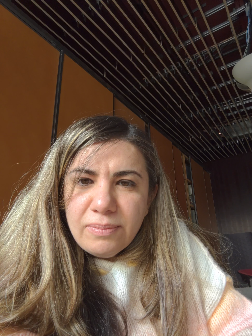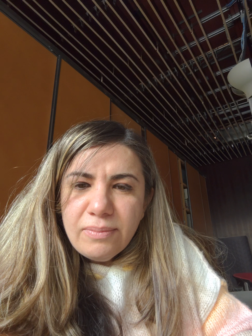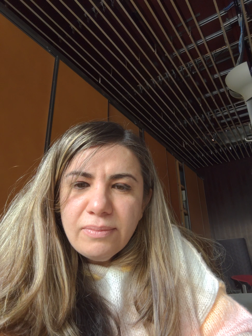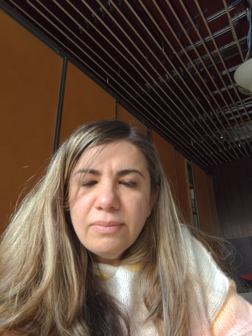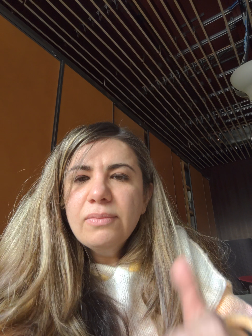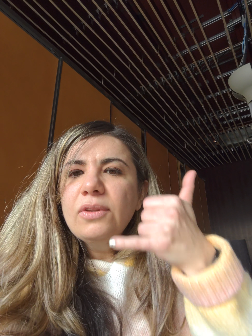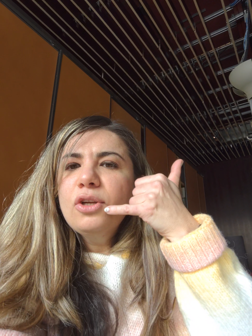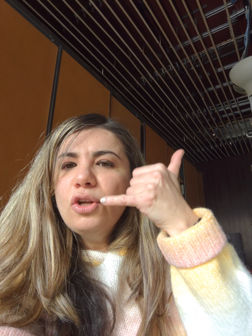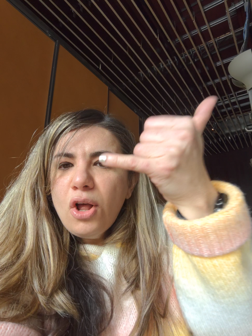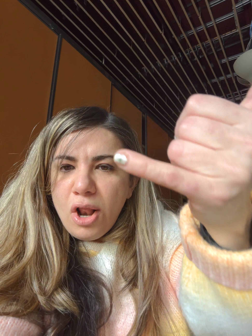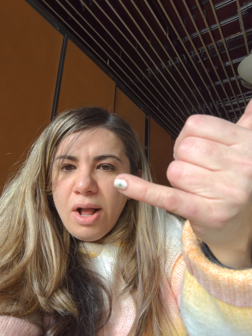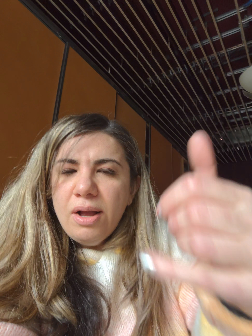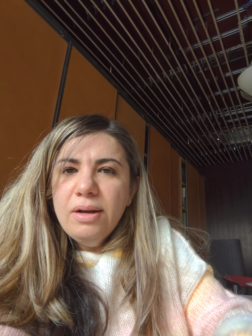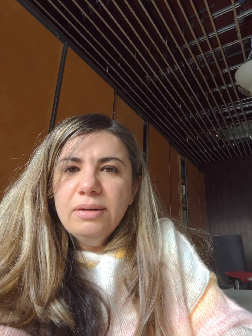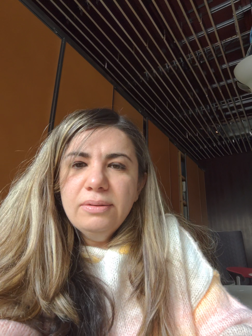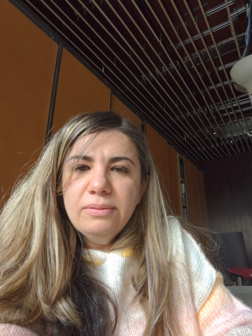call on the phone